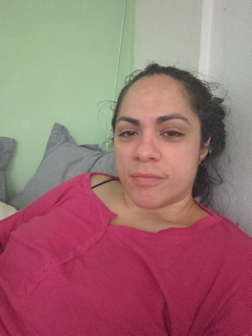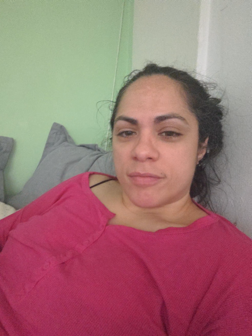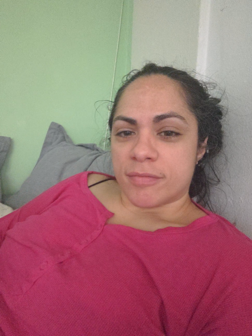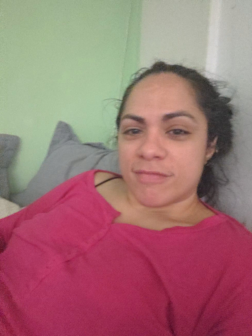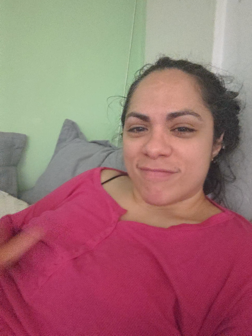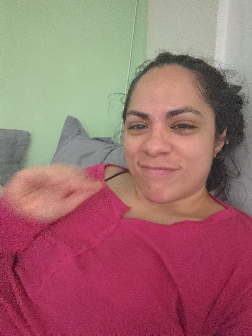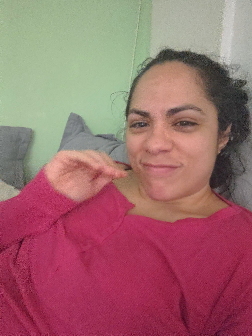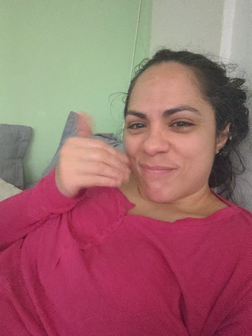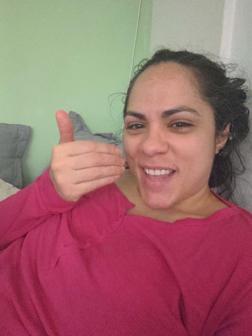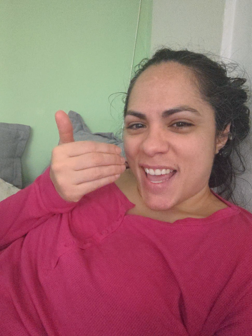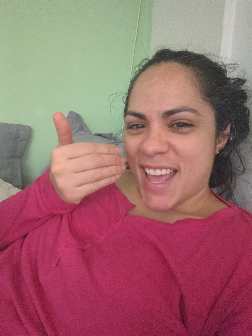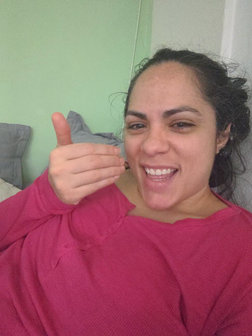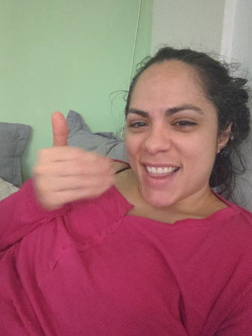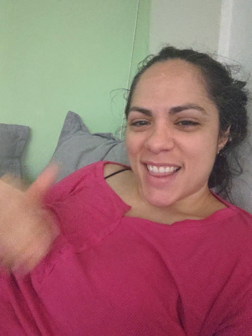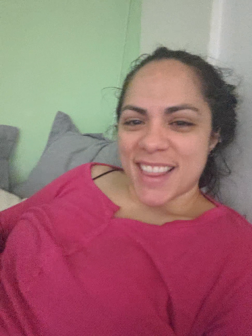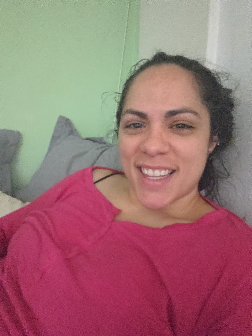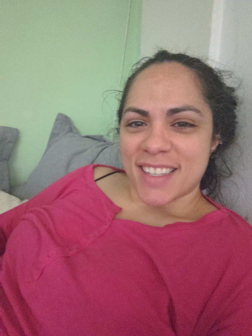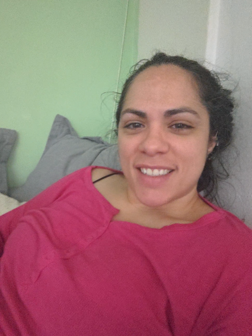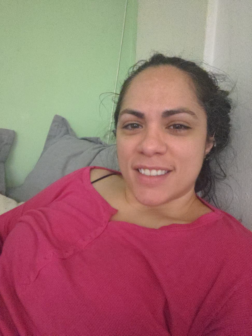smile